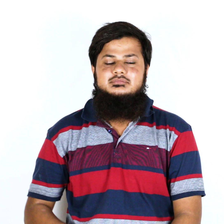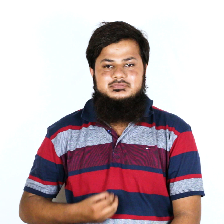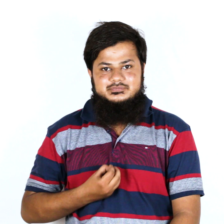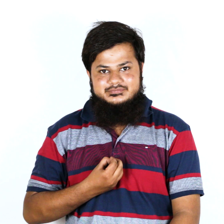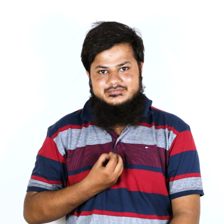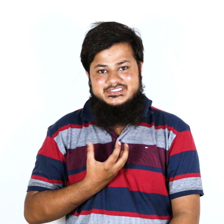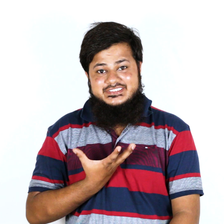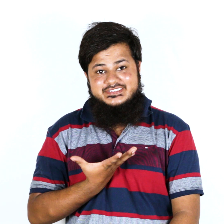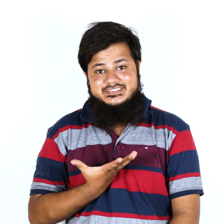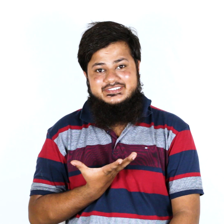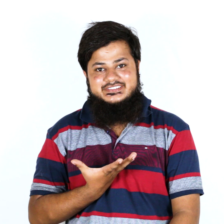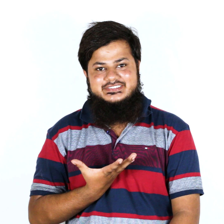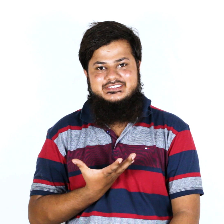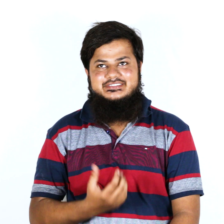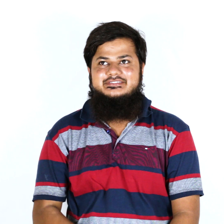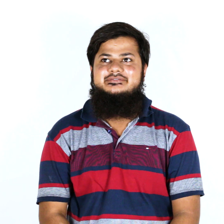glad